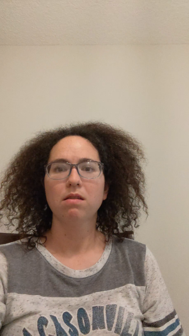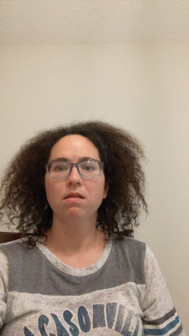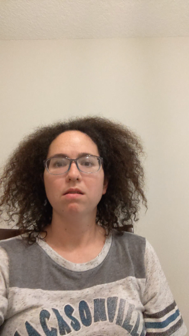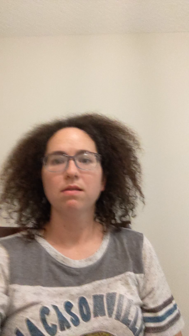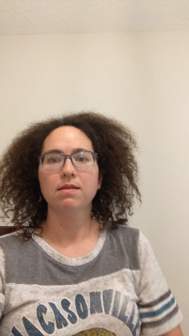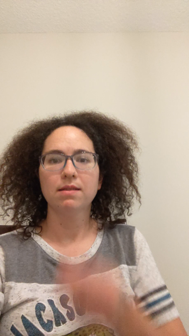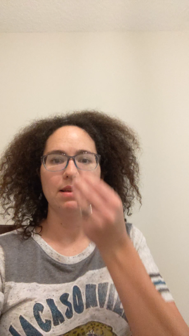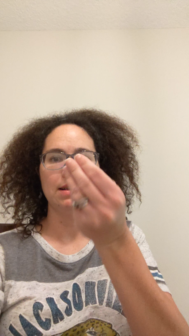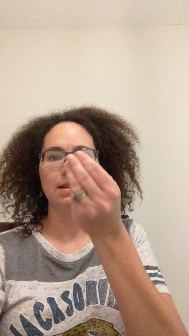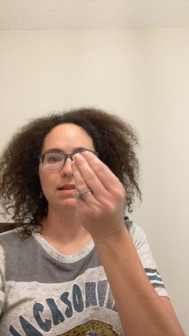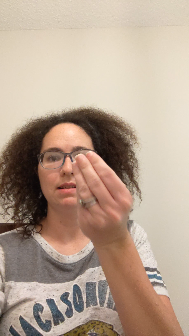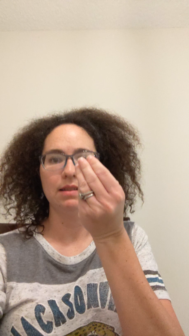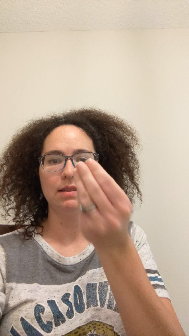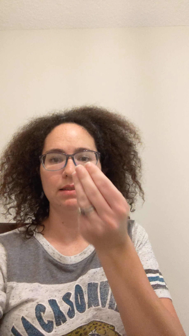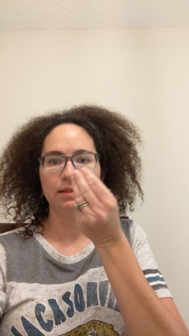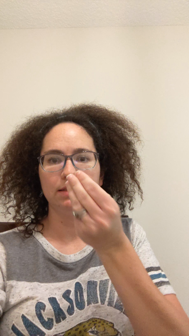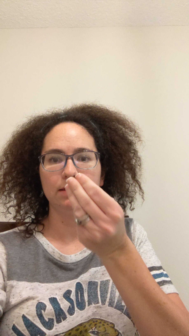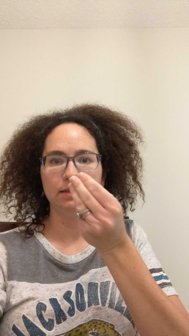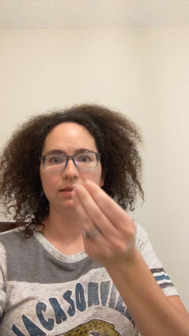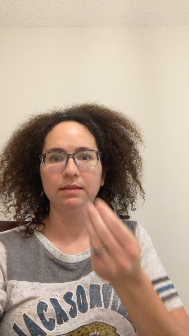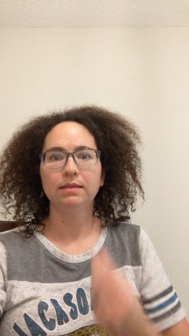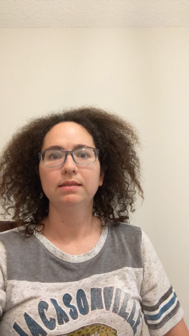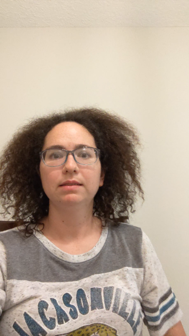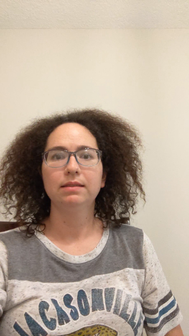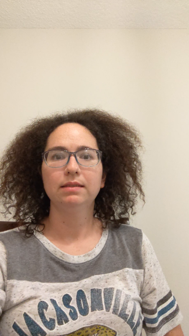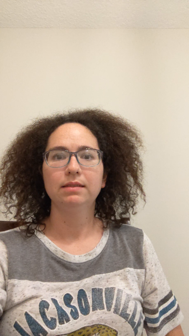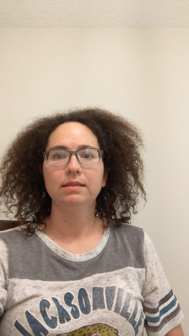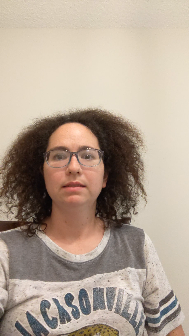feed